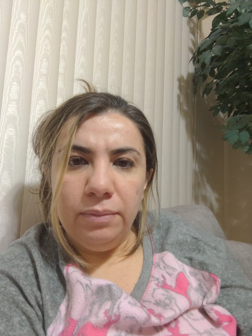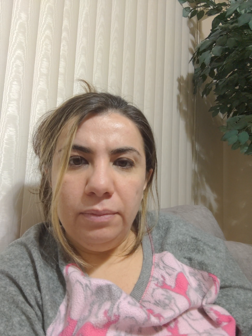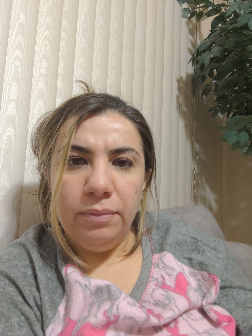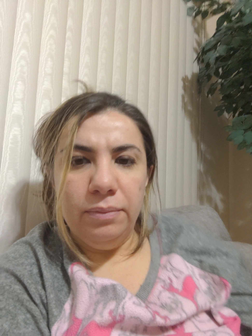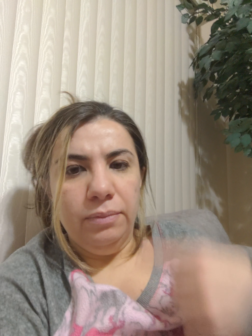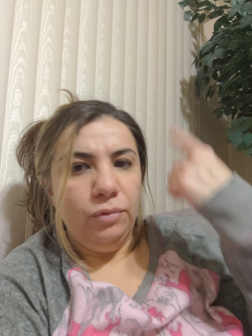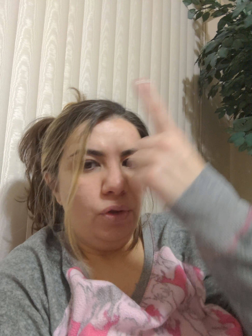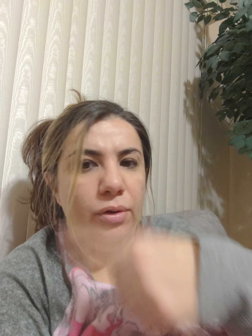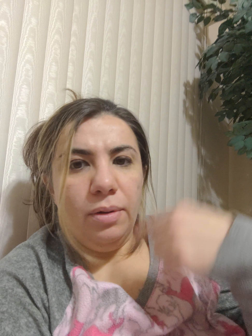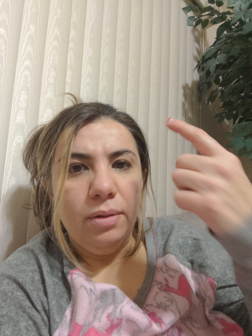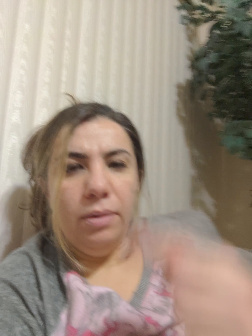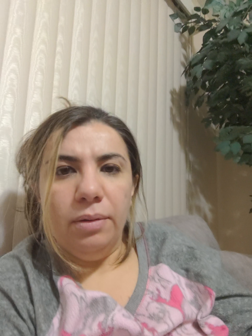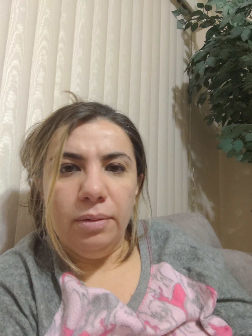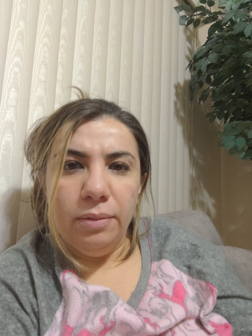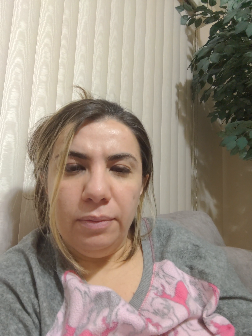look